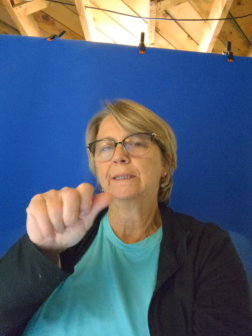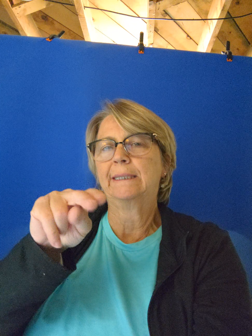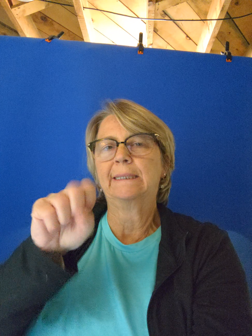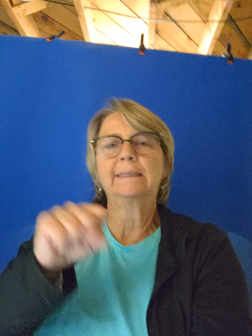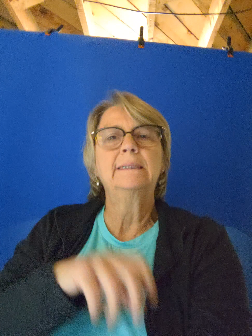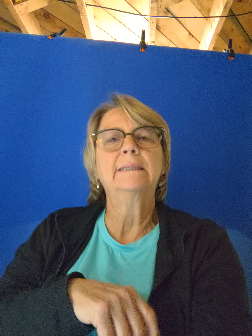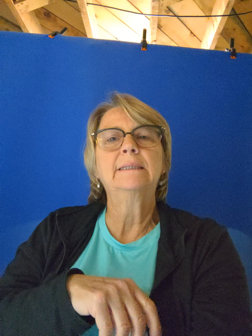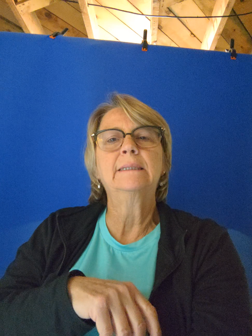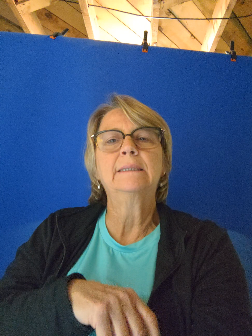jeans